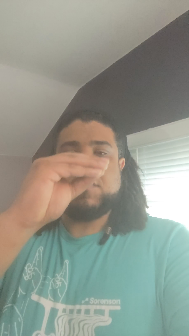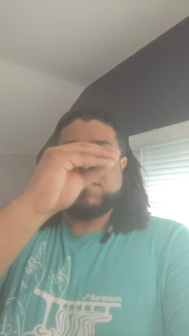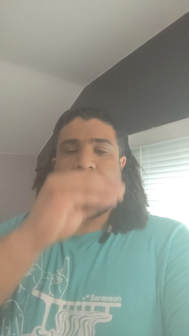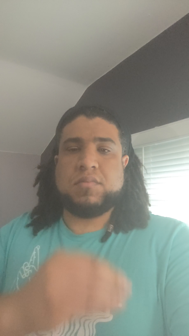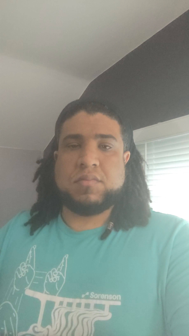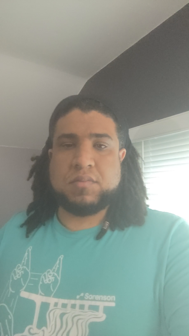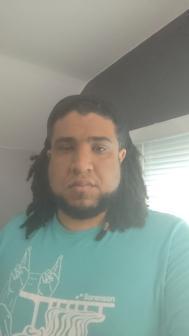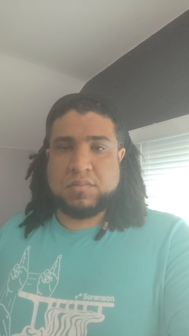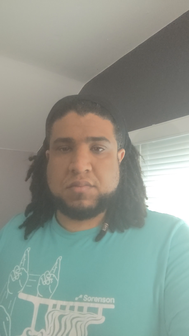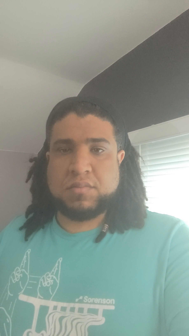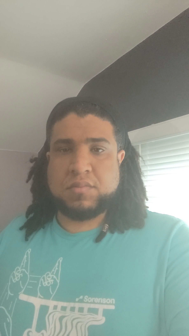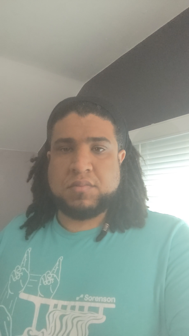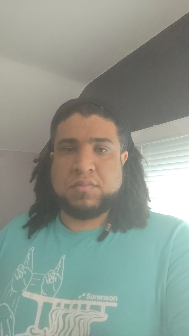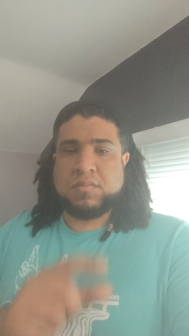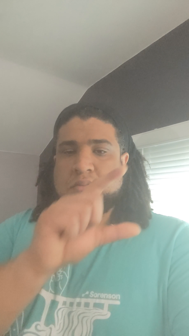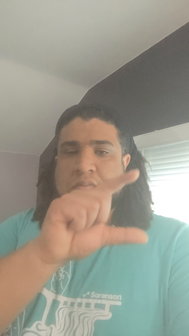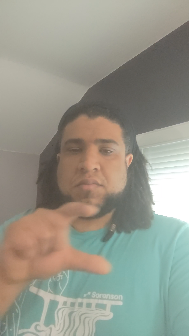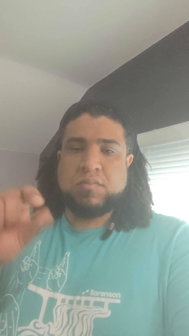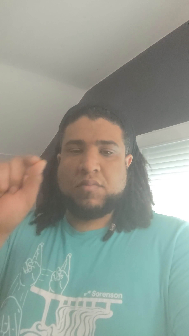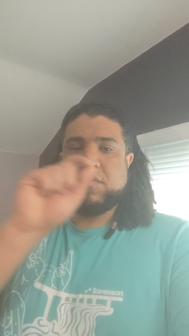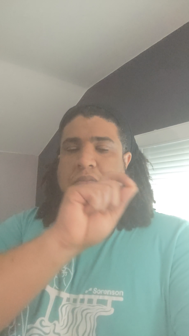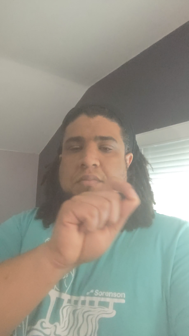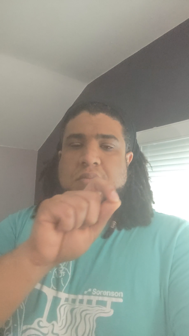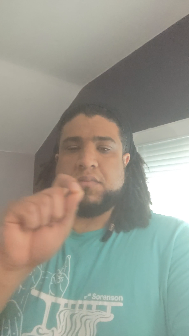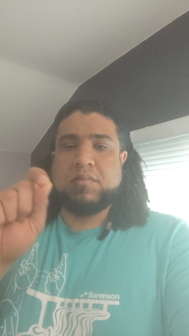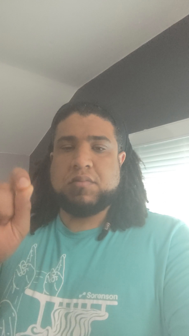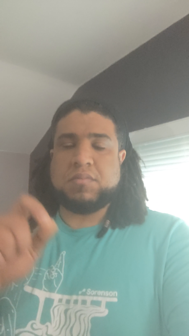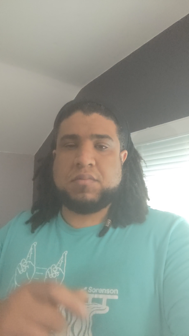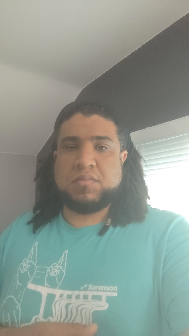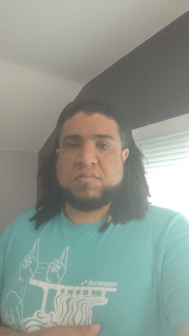peas